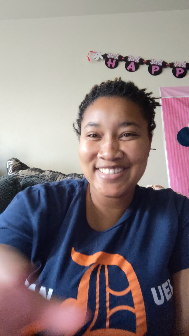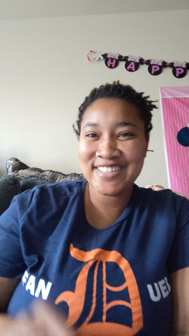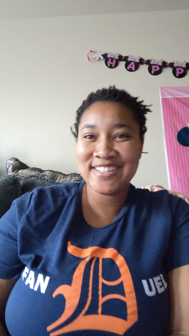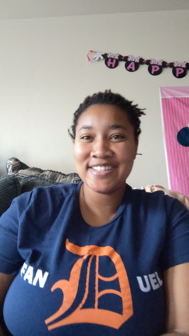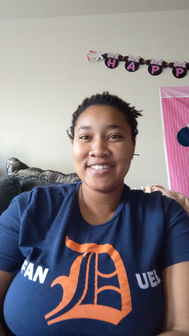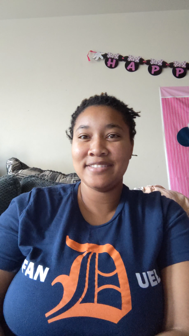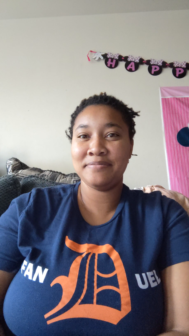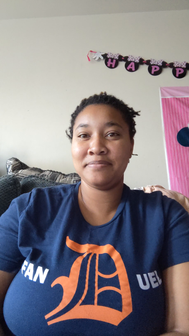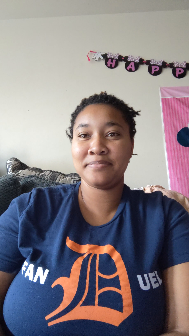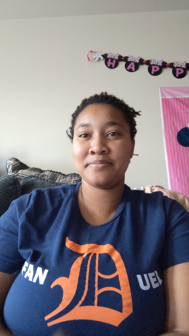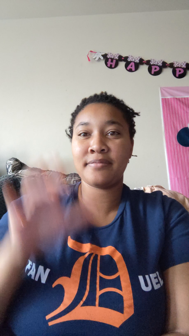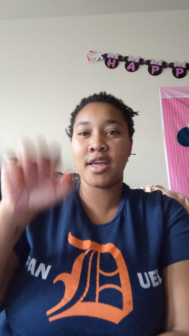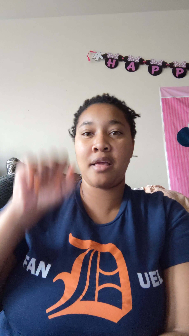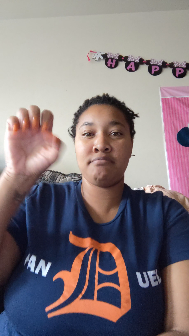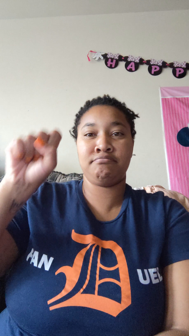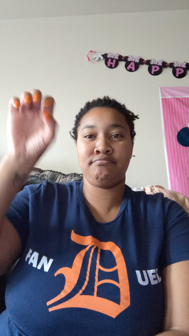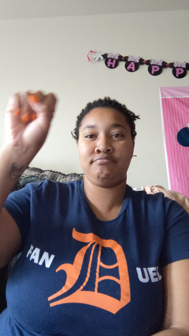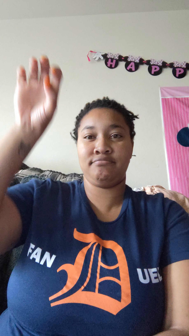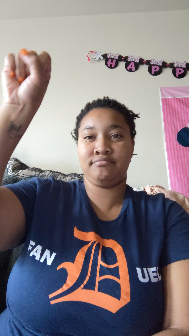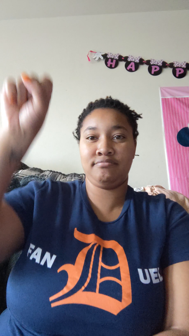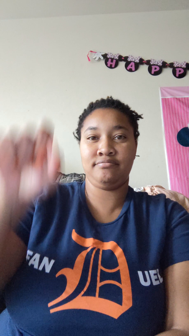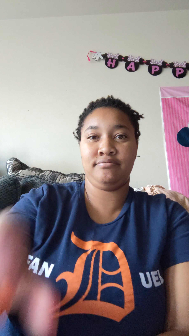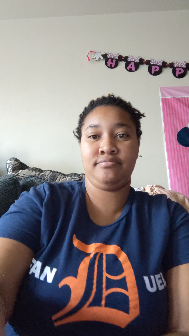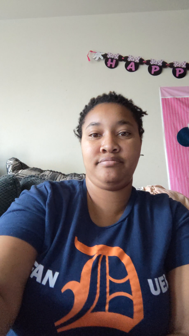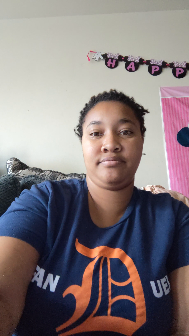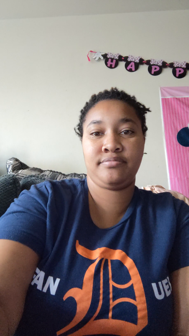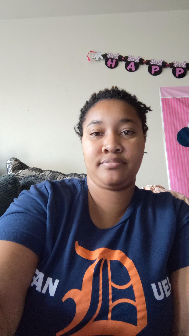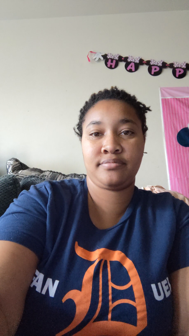ladder